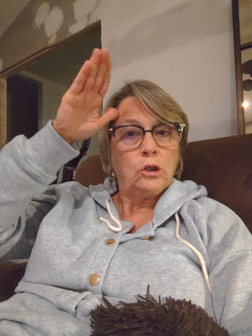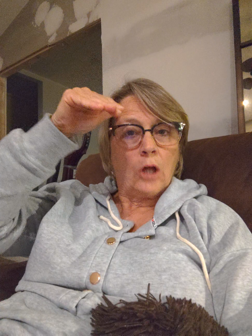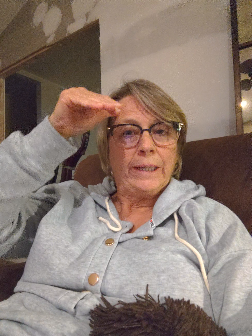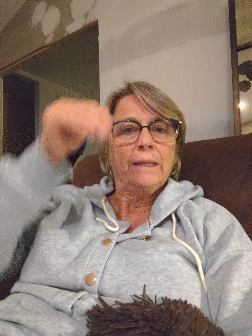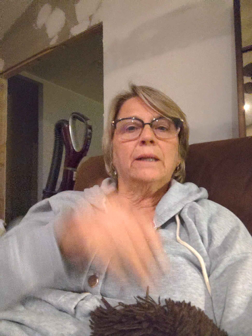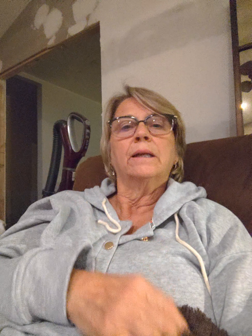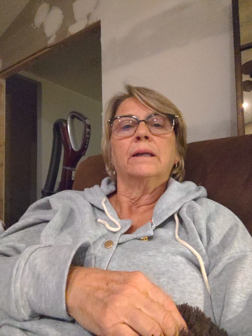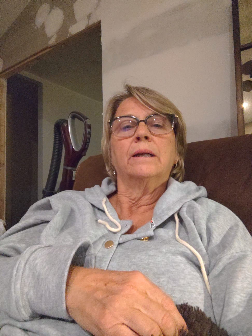donkey